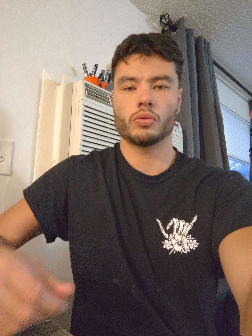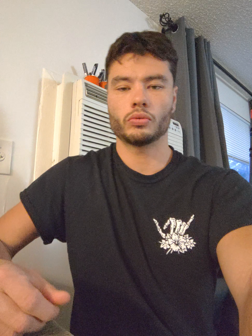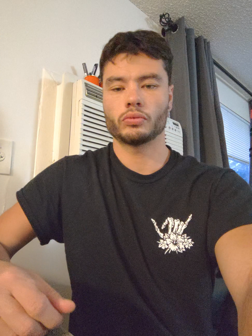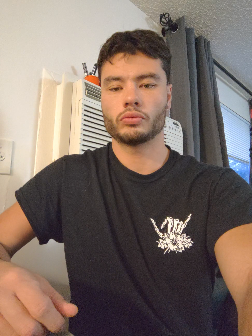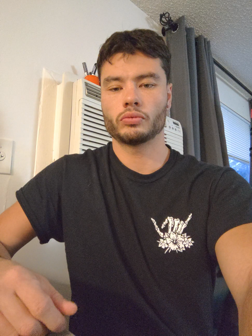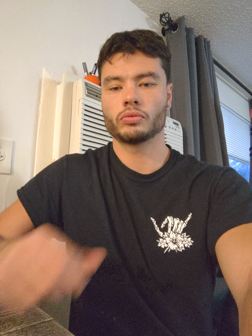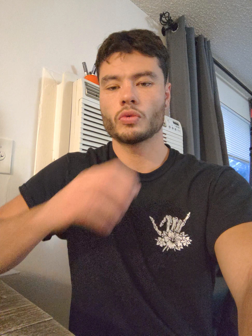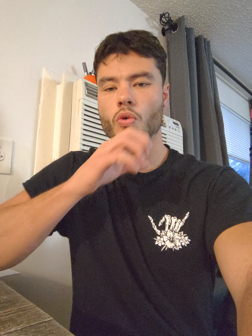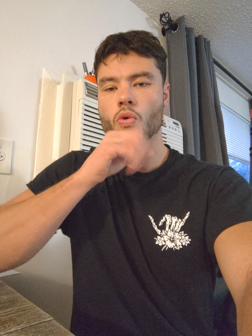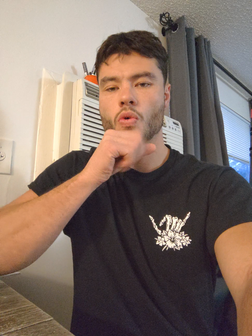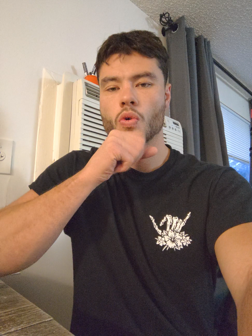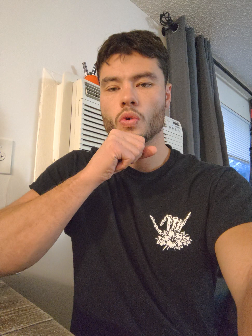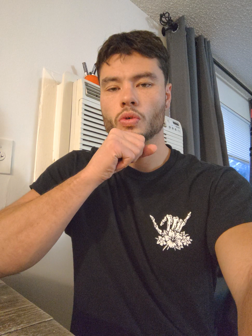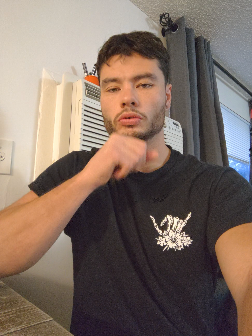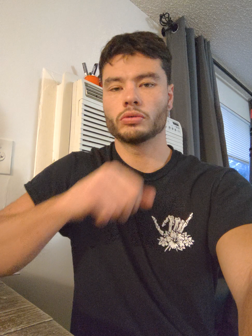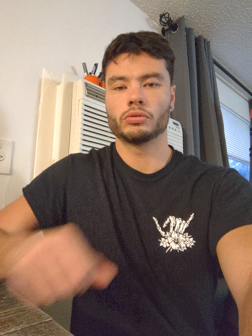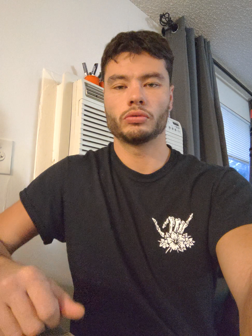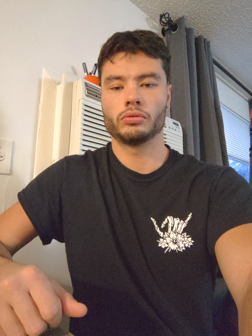orange